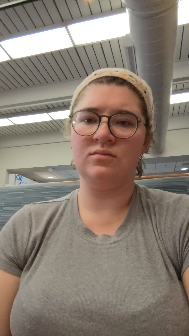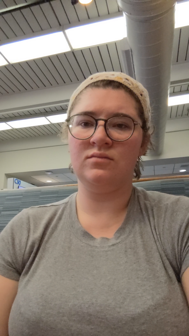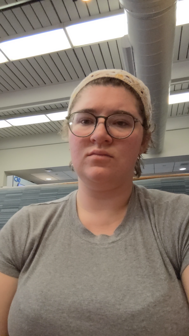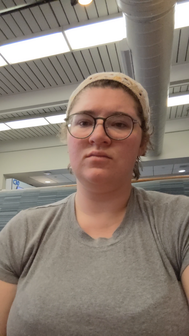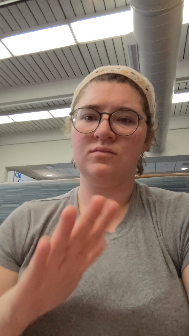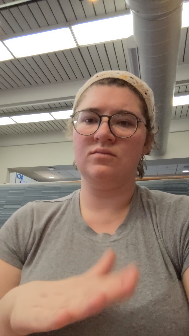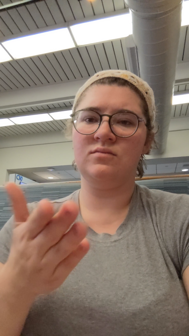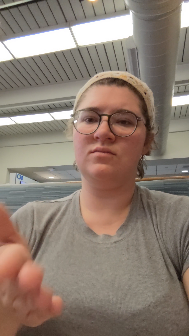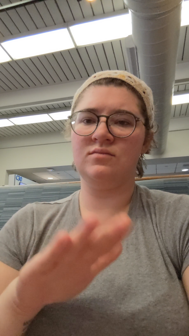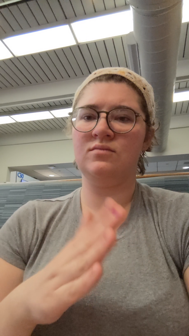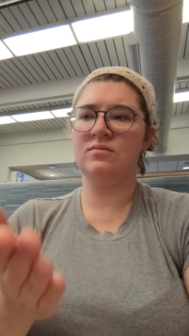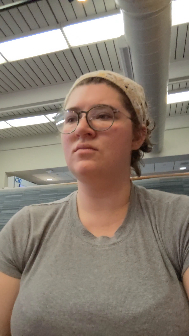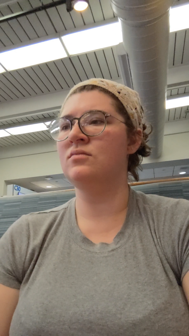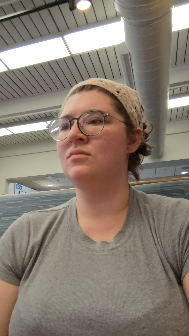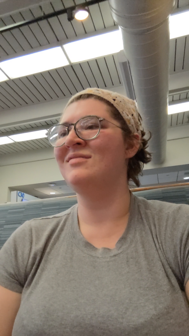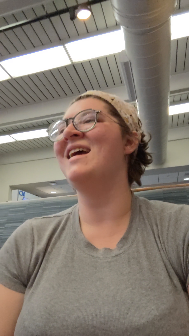kitchen